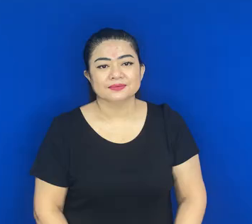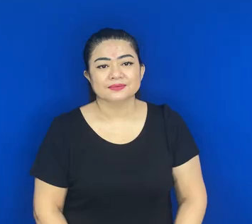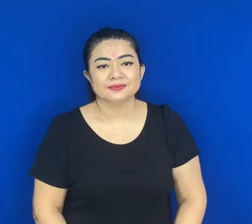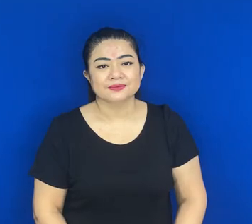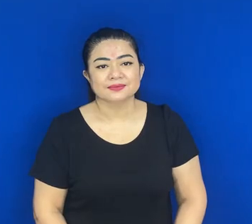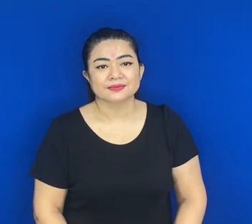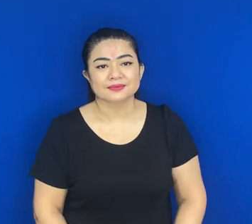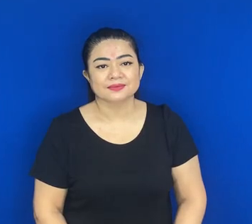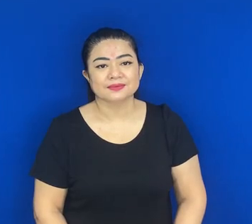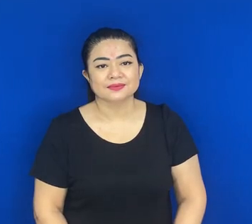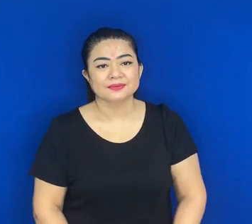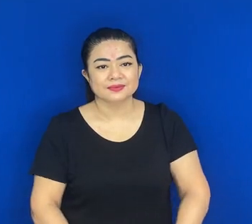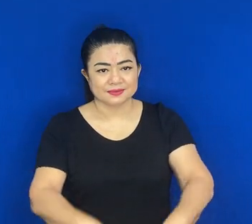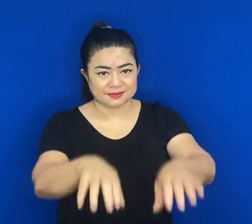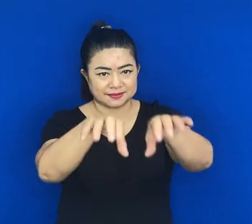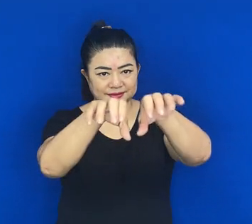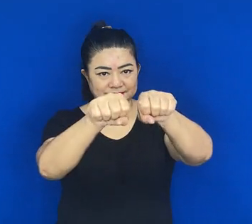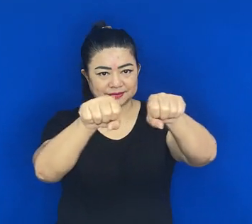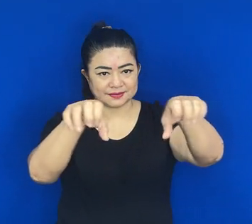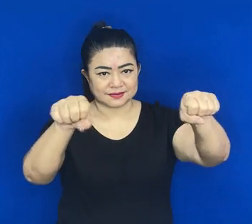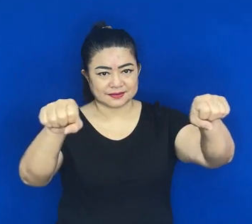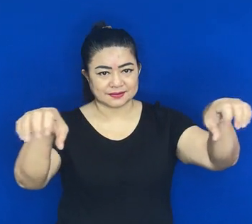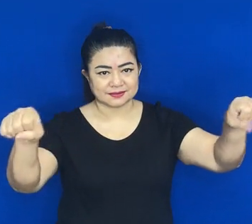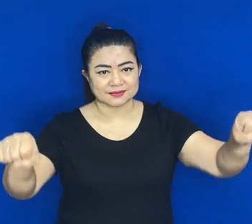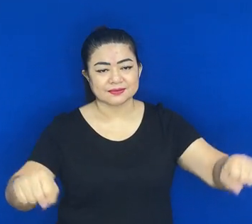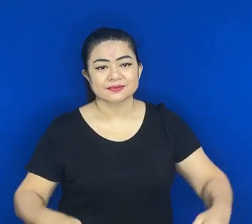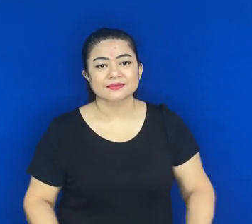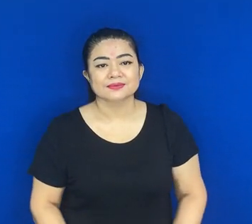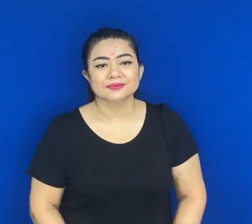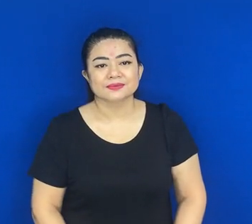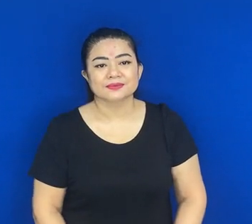longanisa